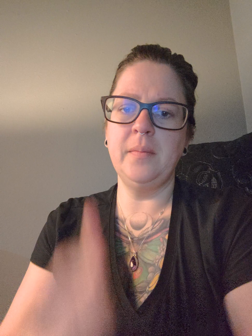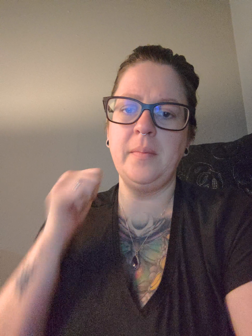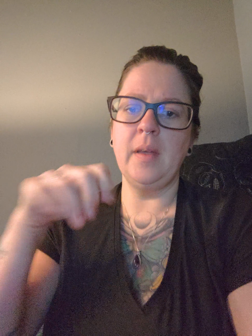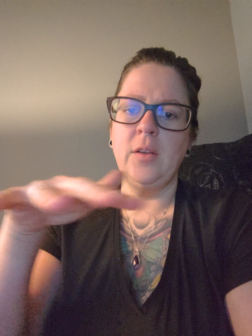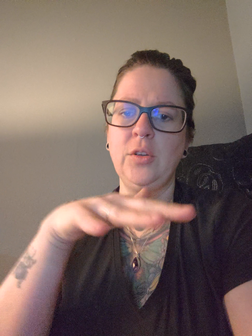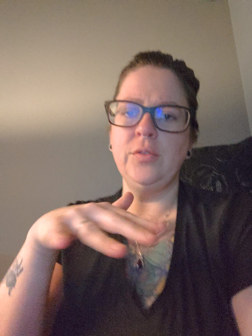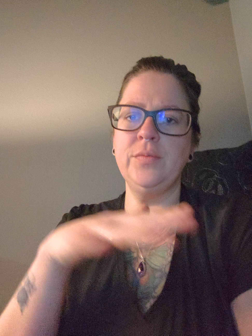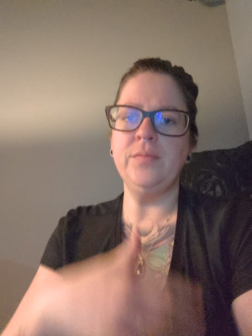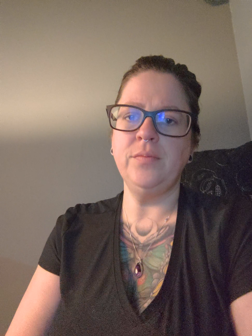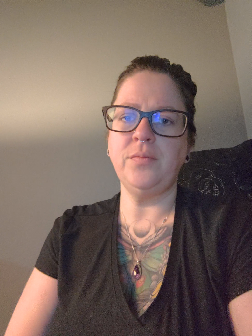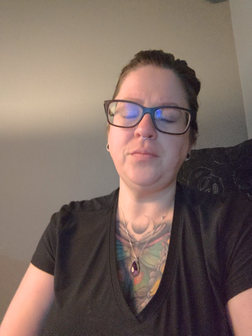backyard